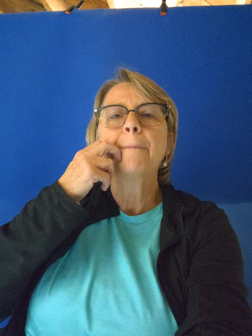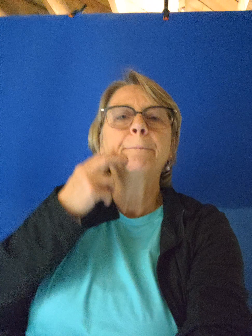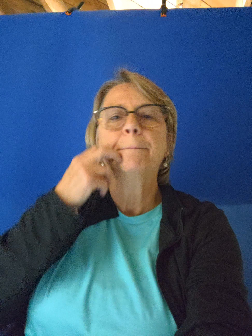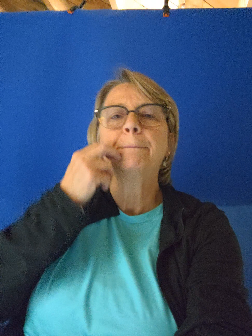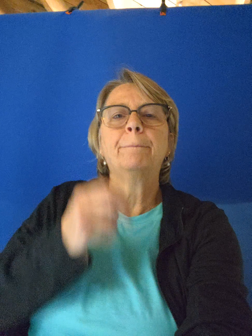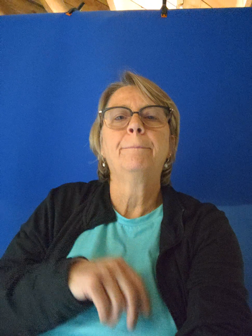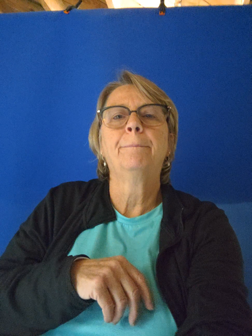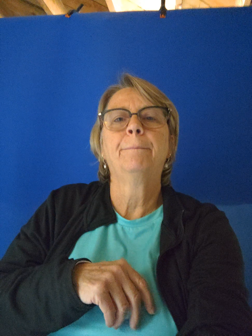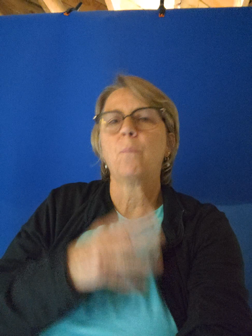gum